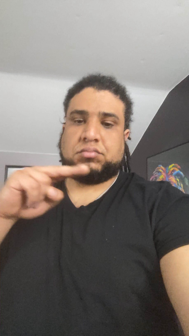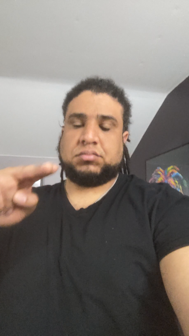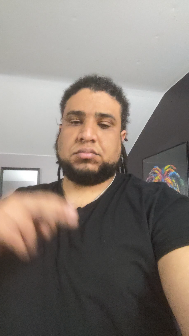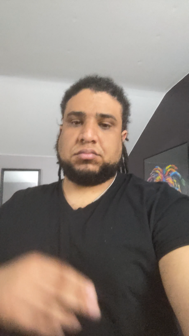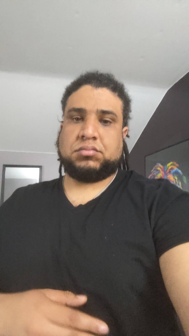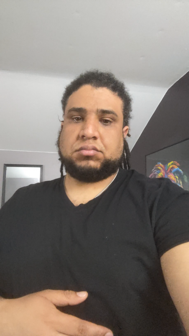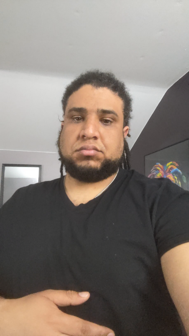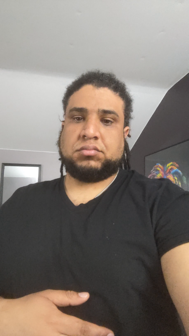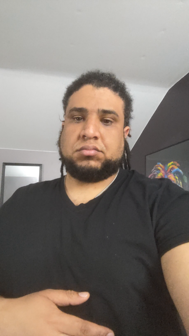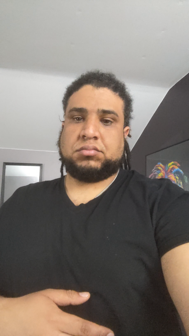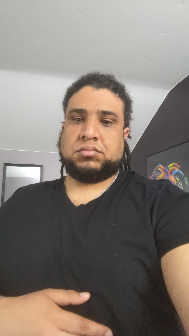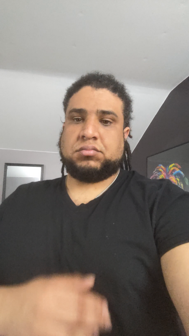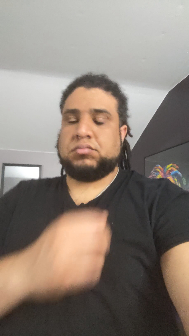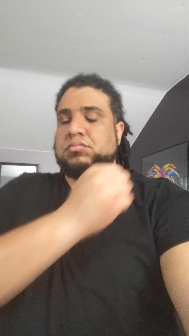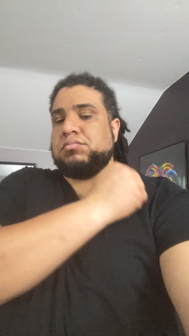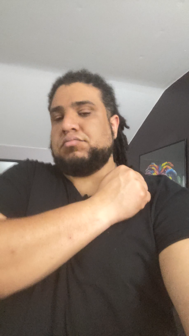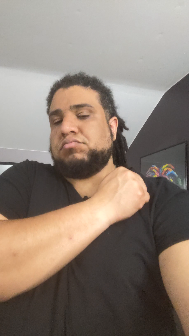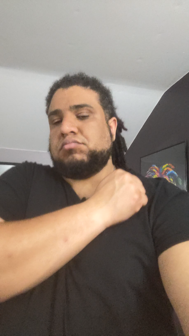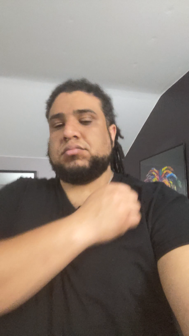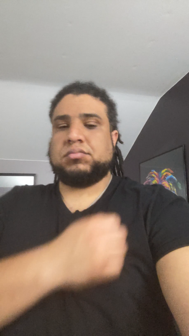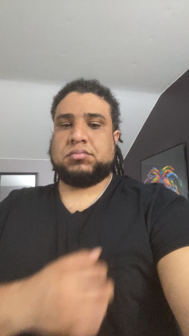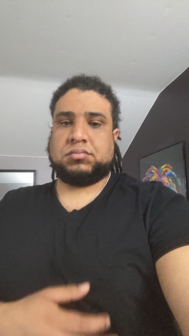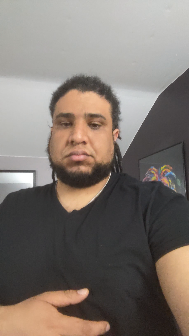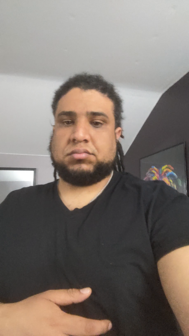hug